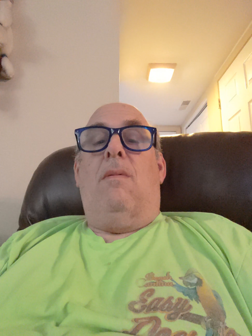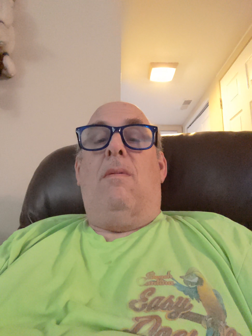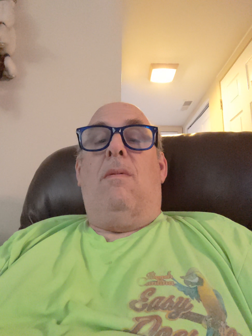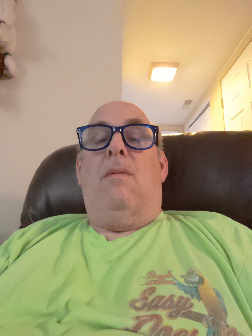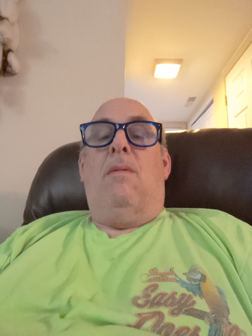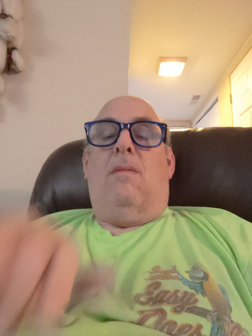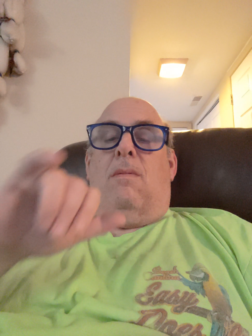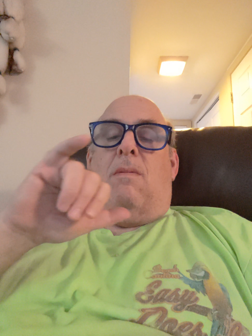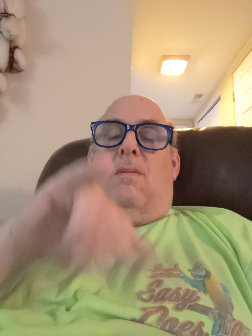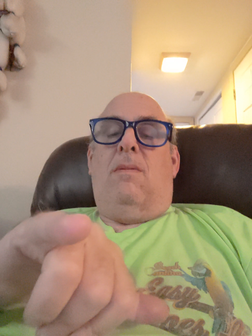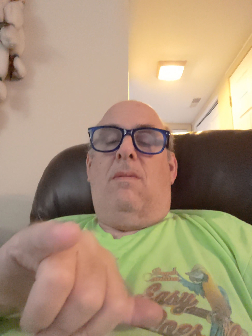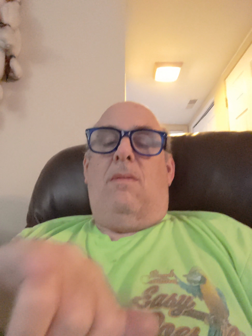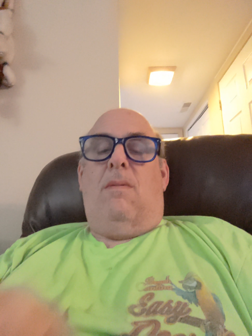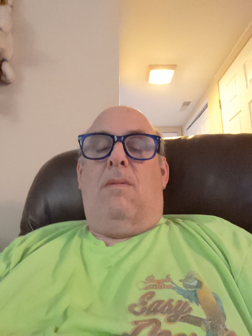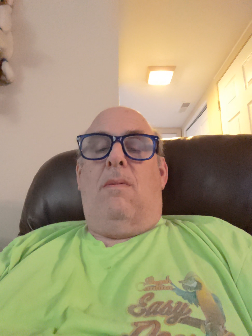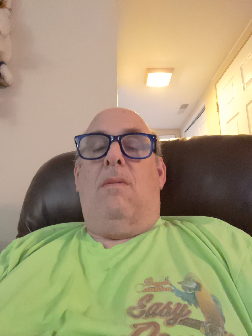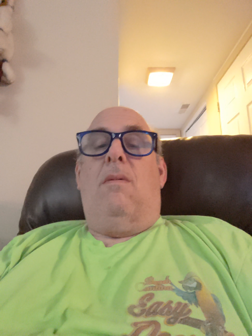stay